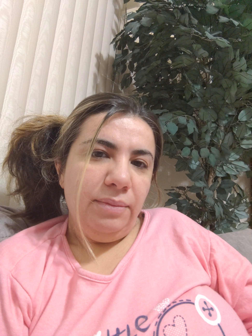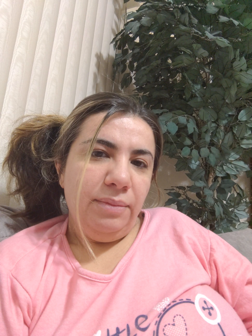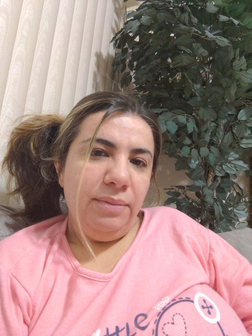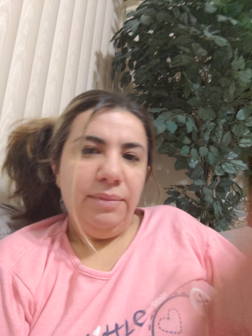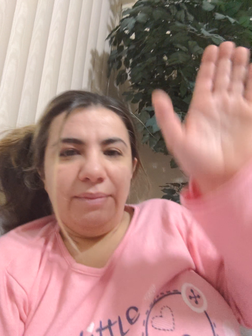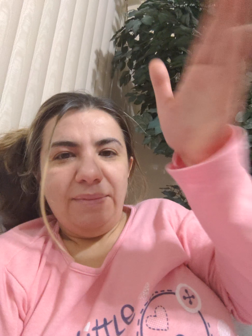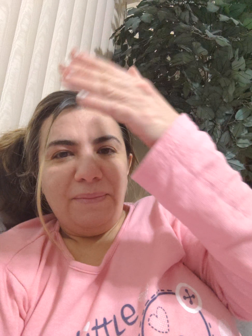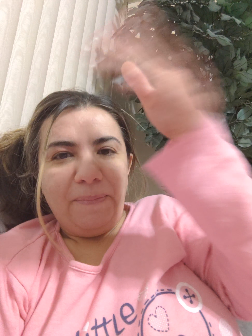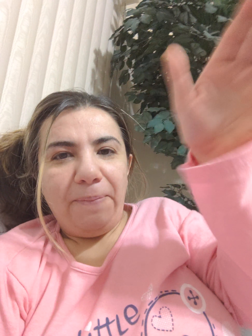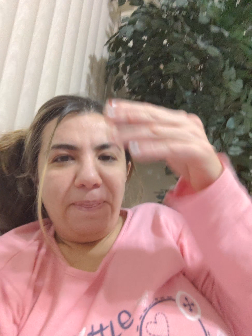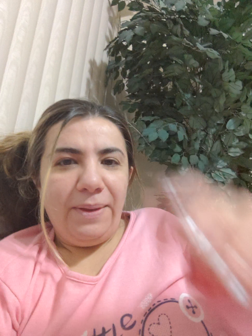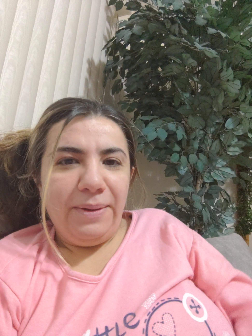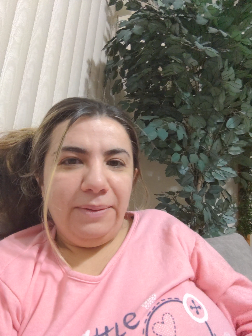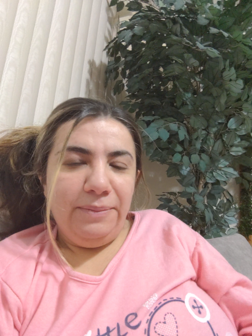flag